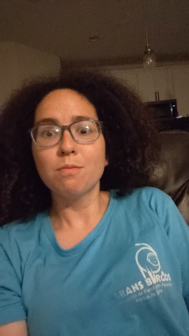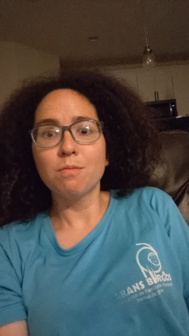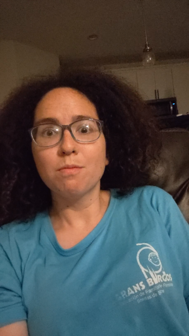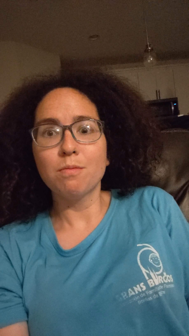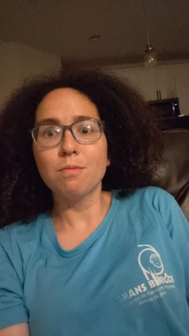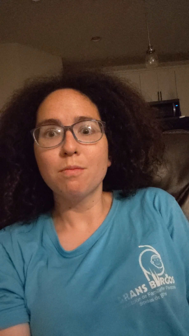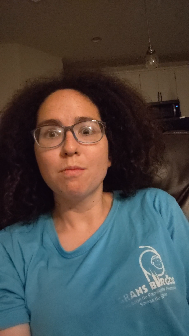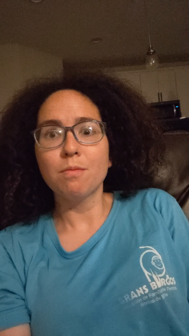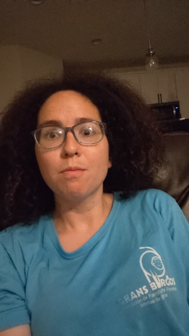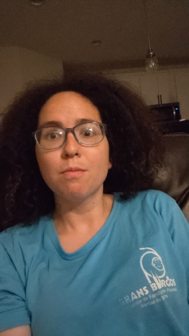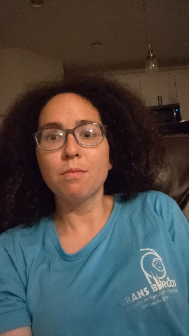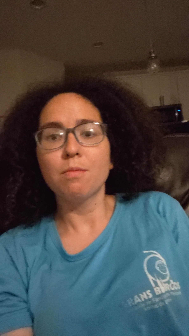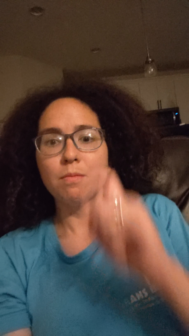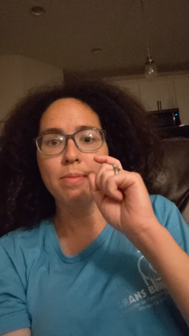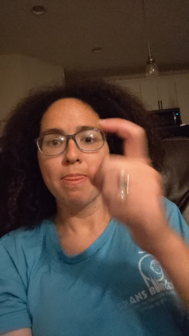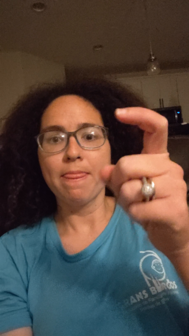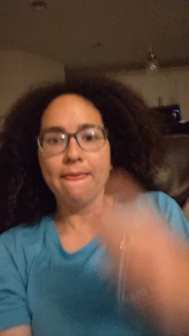present